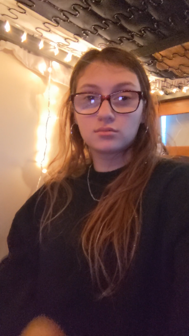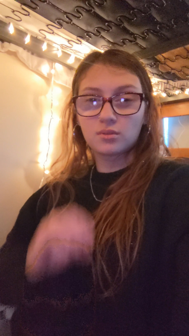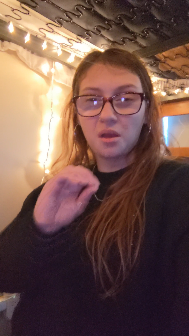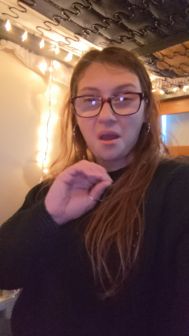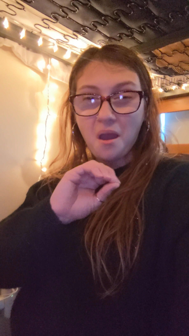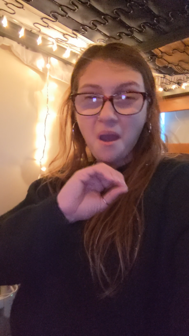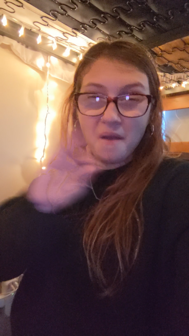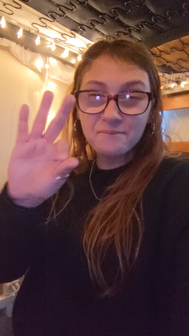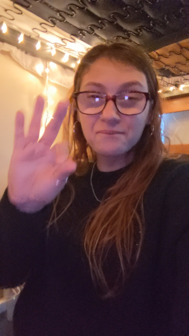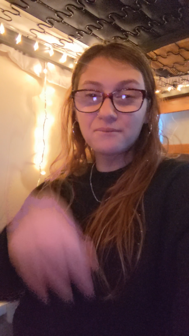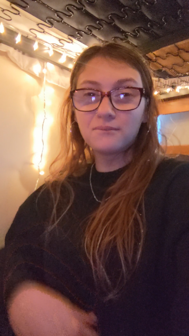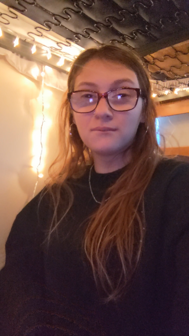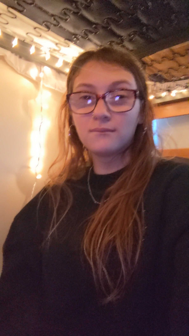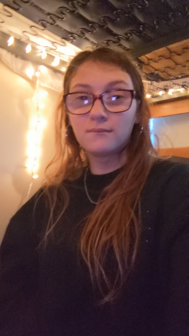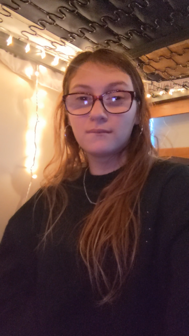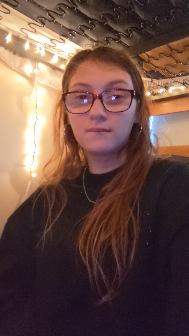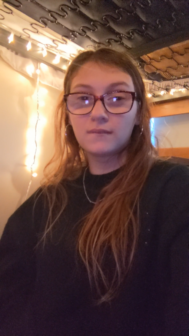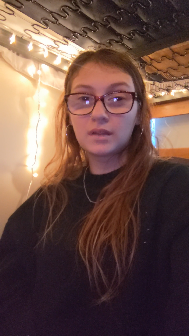off